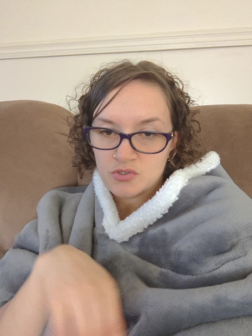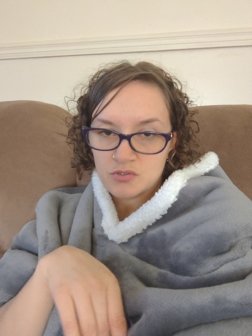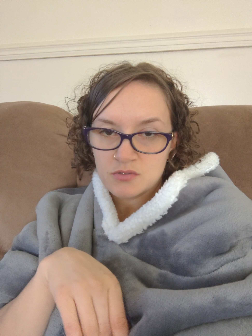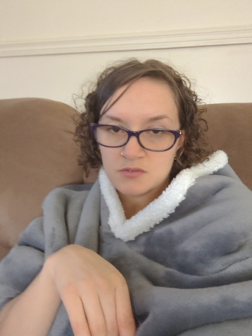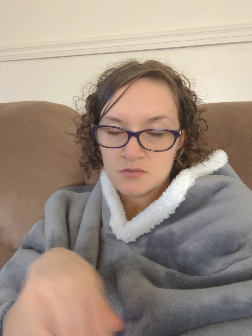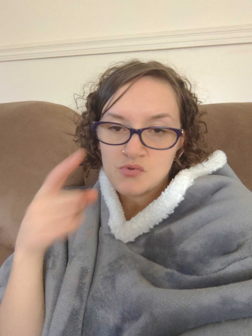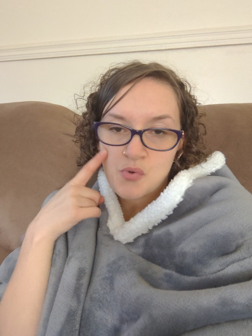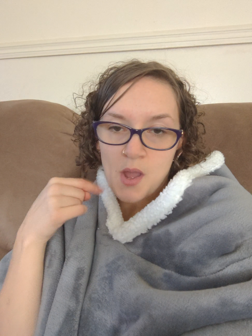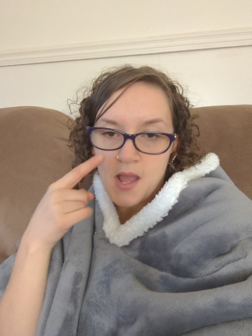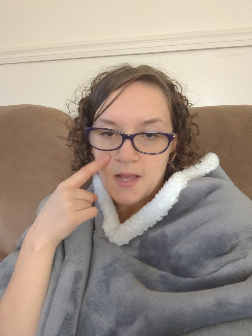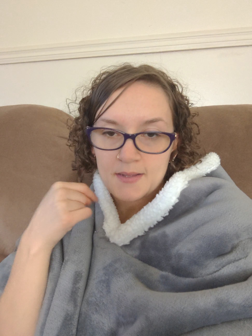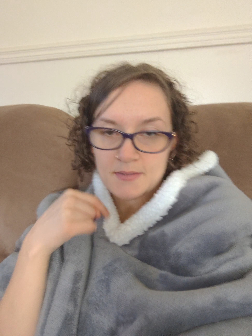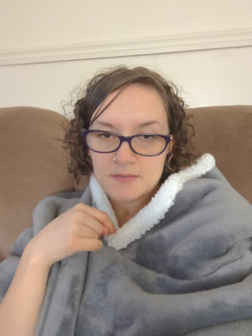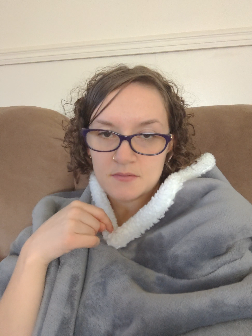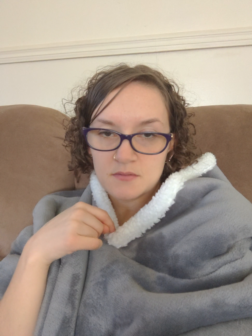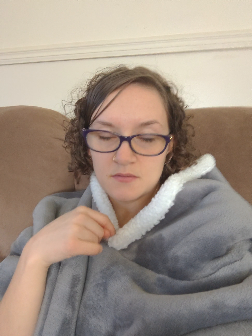cry